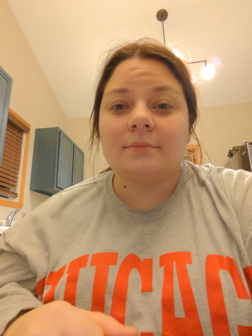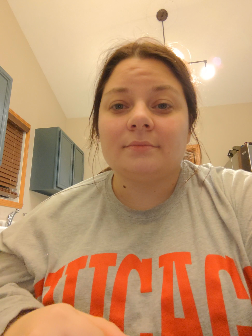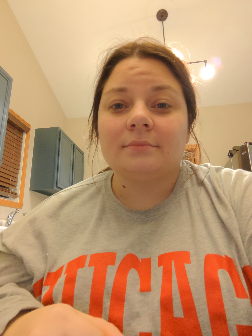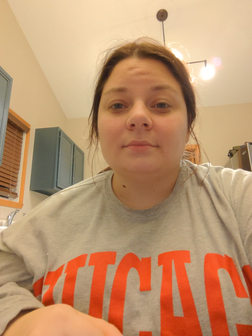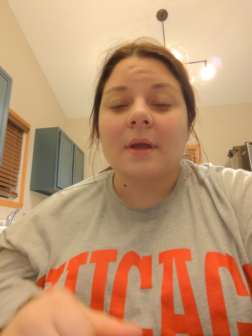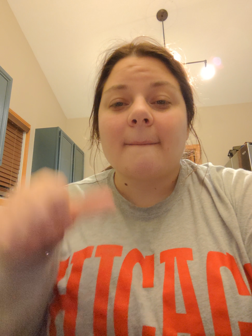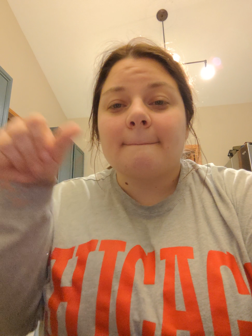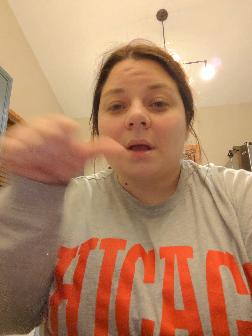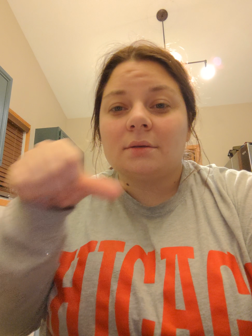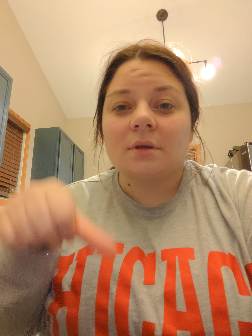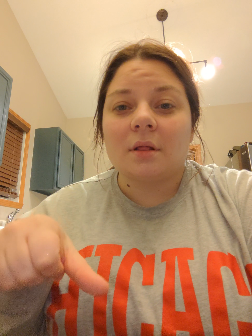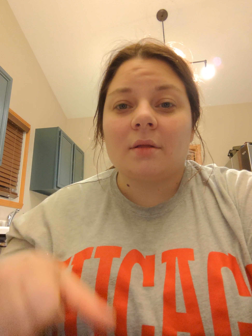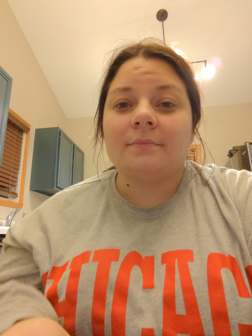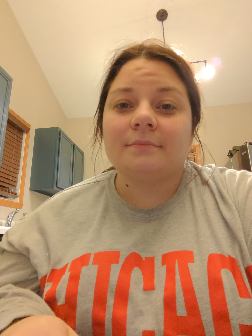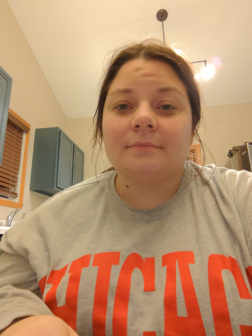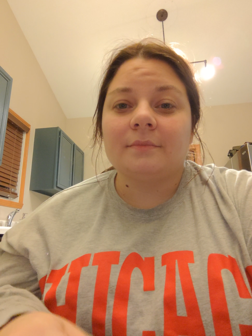puzzle